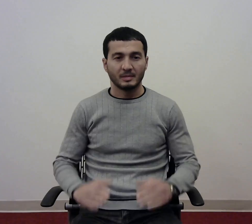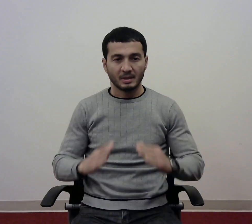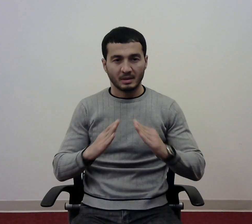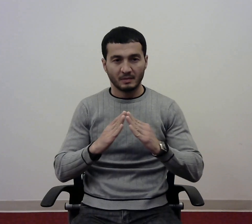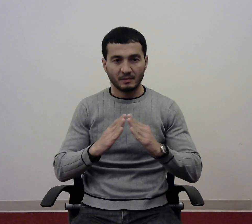ev